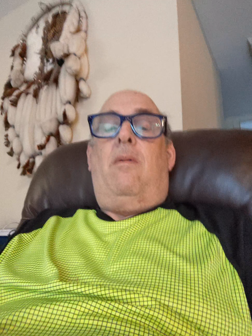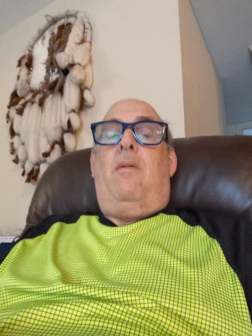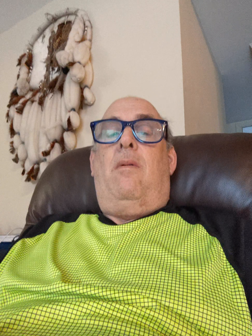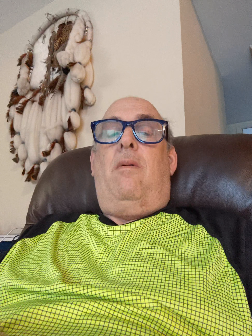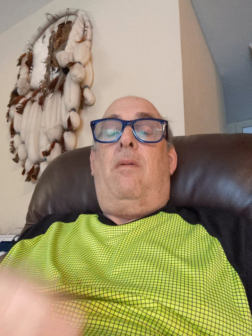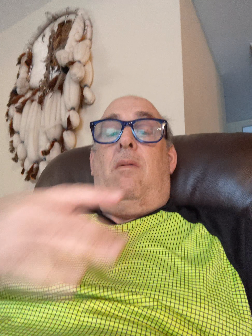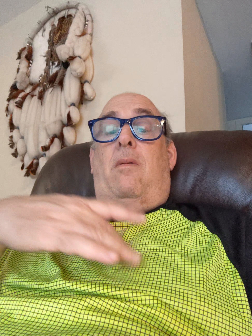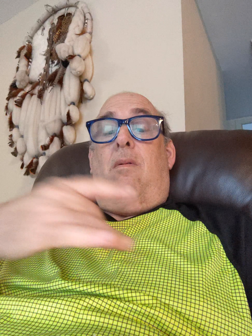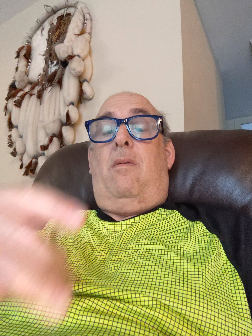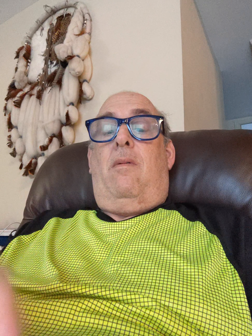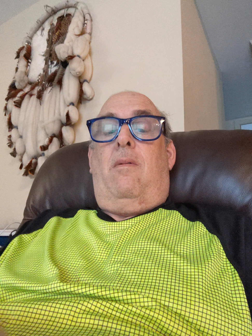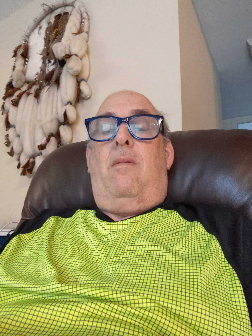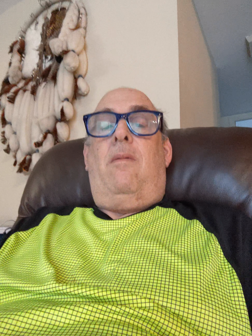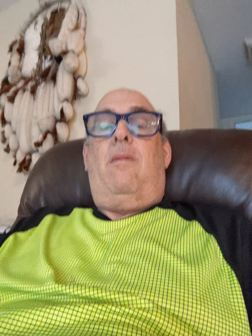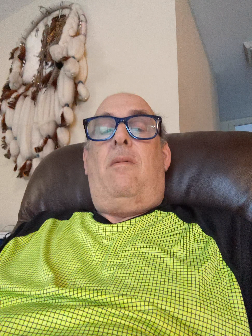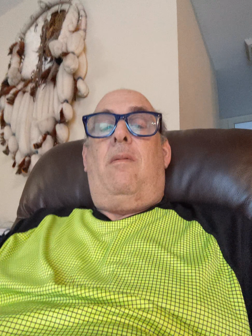like